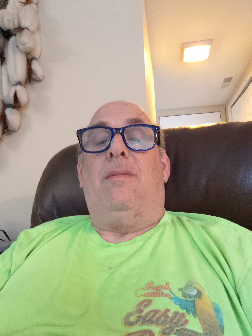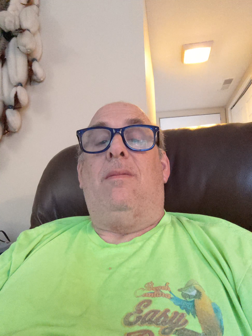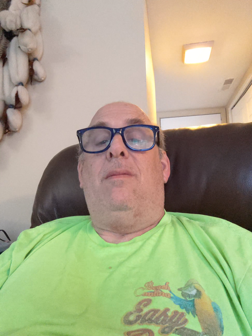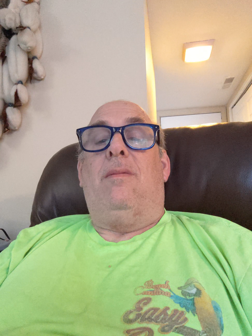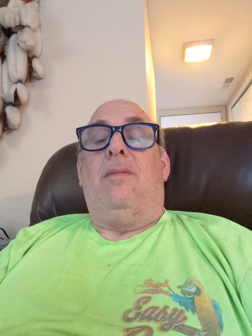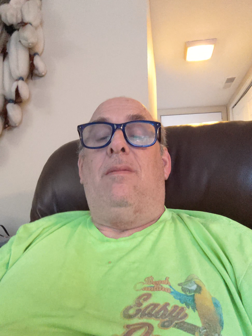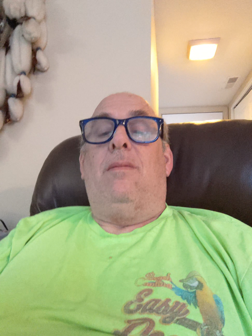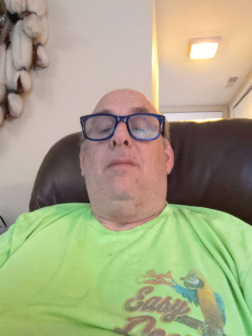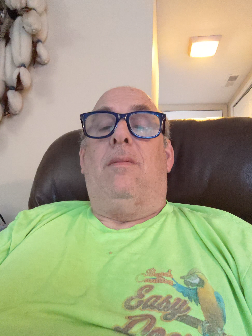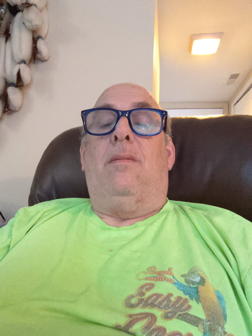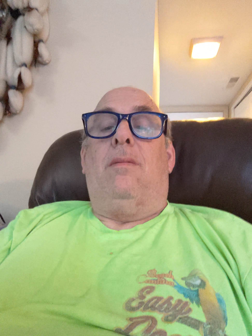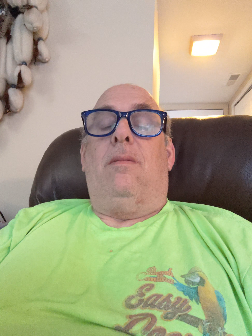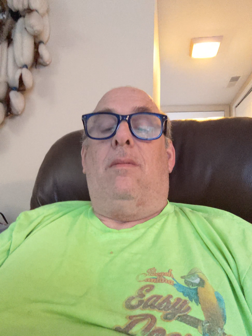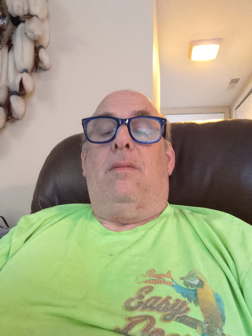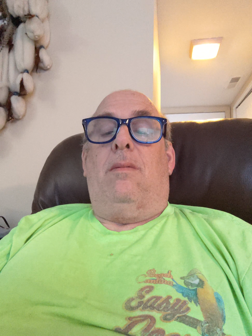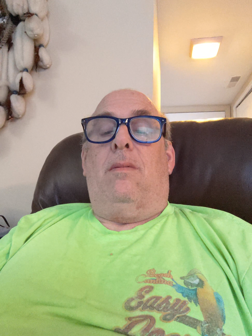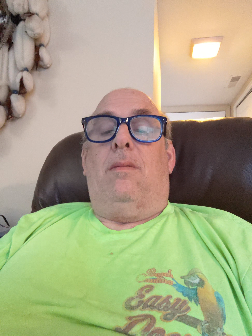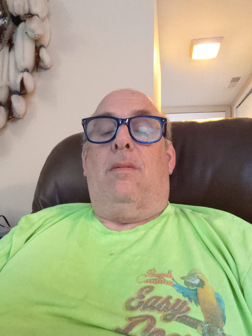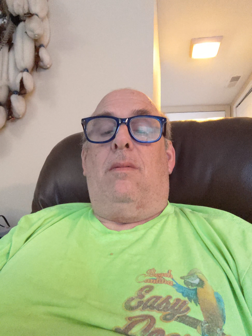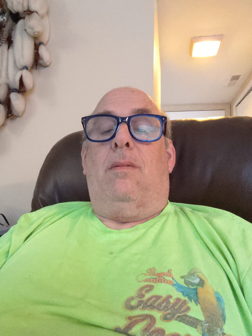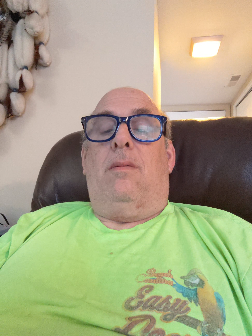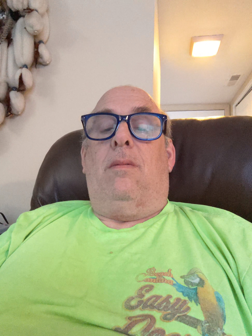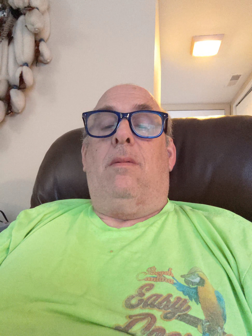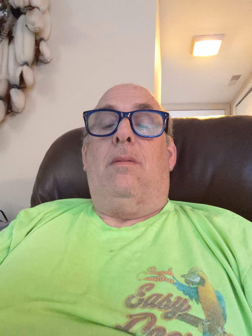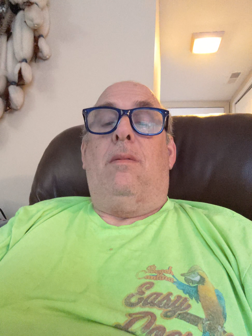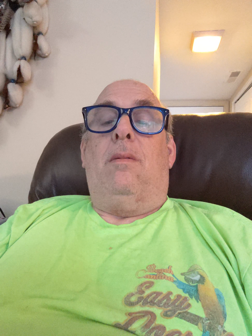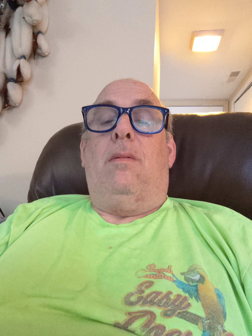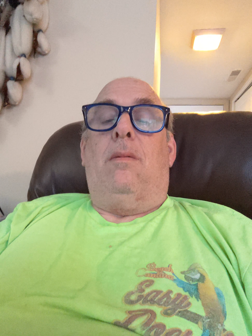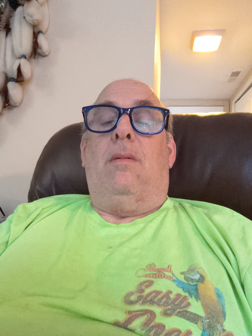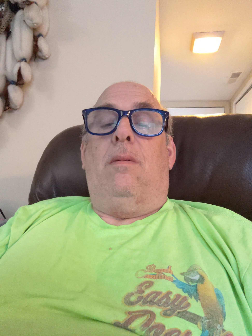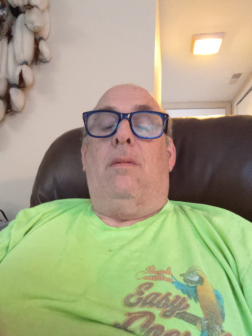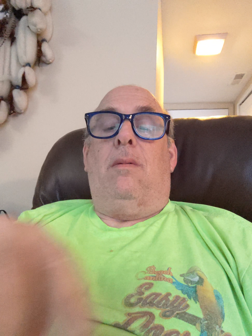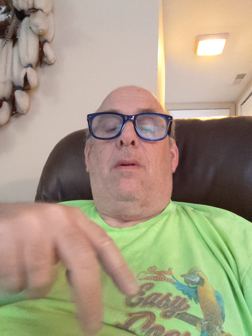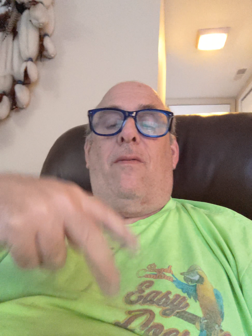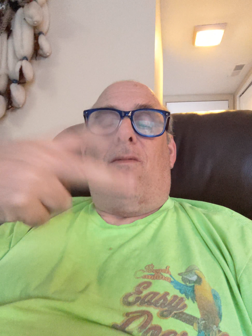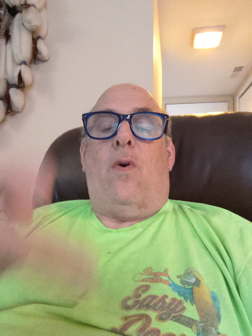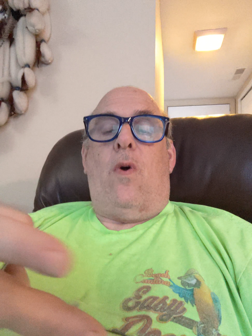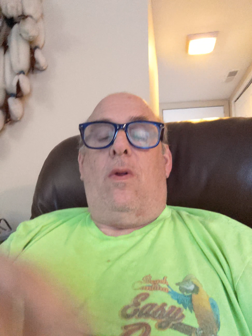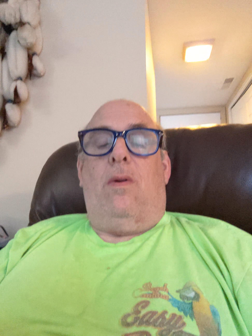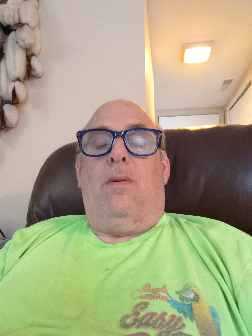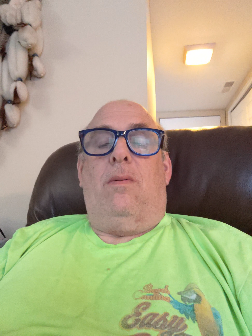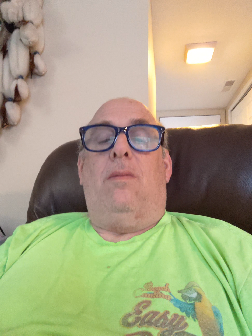fall